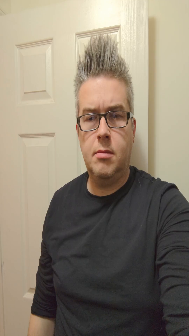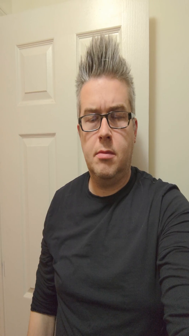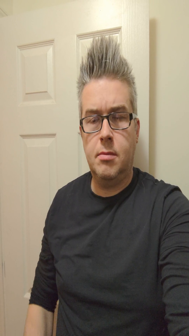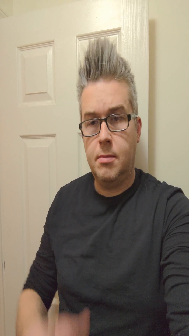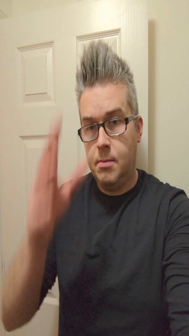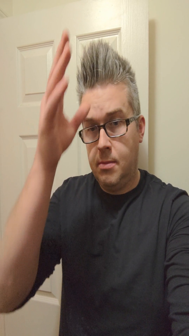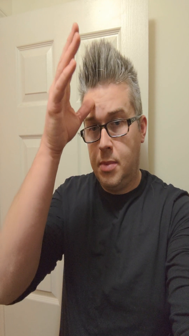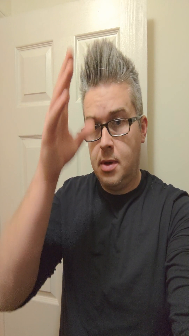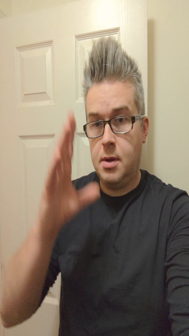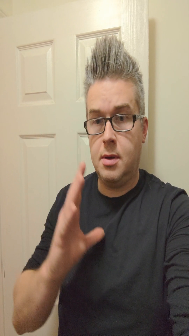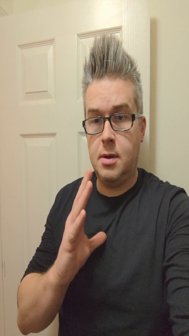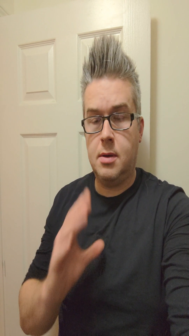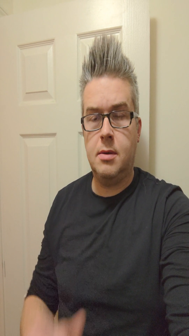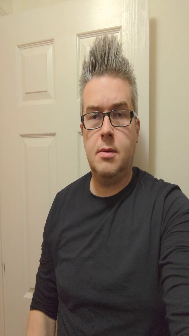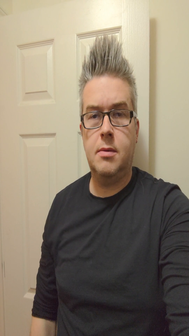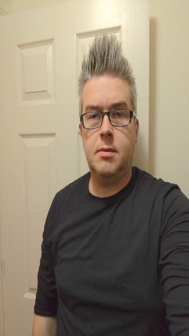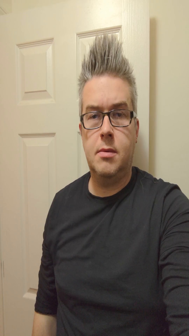man